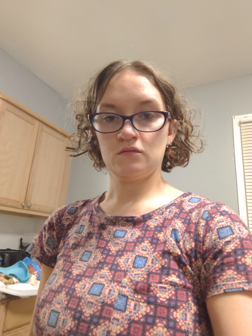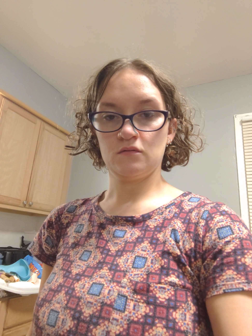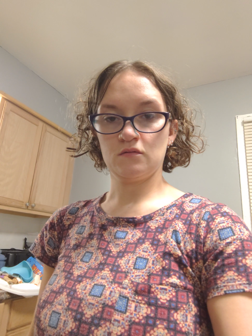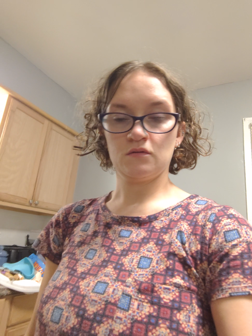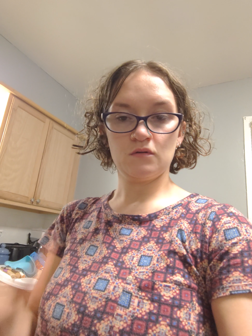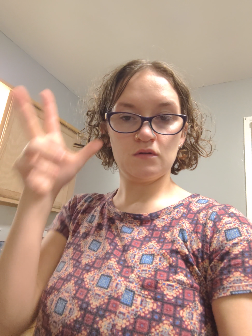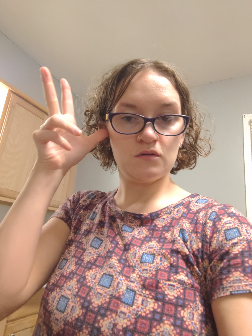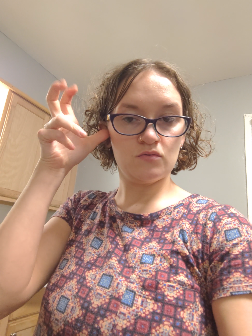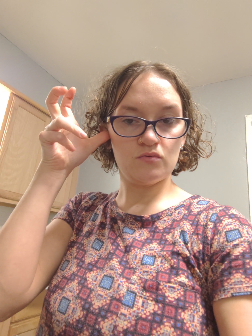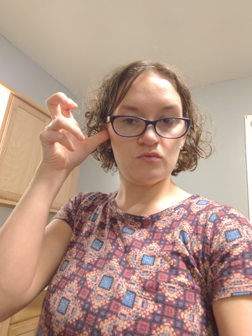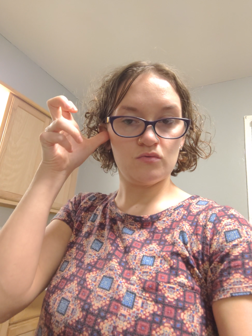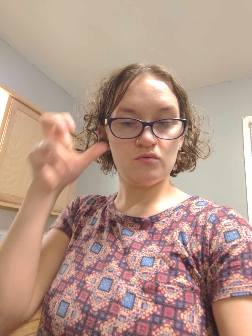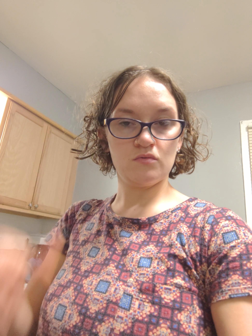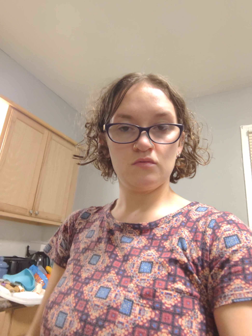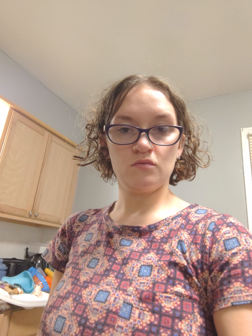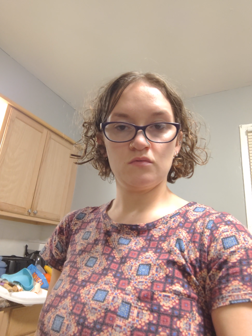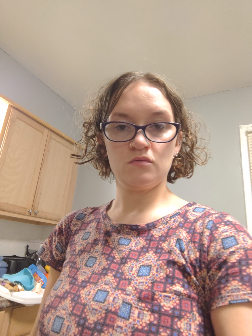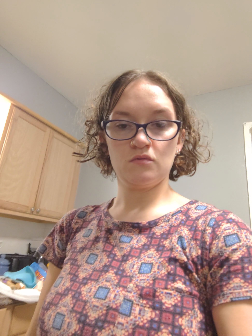hear